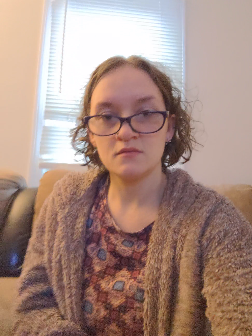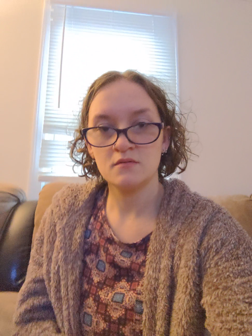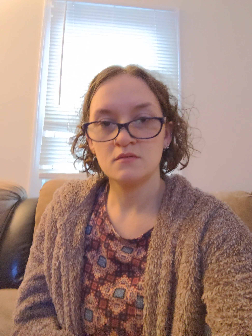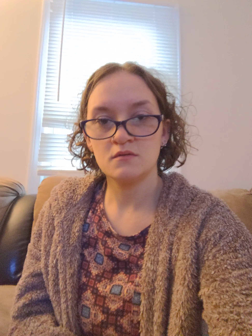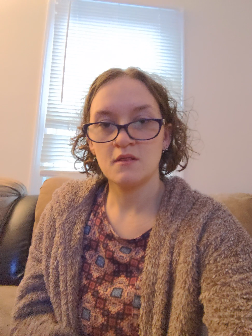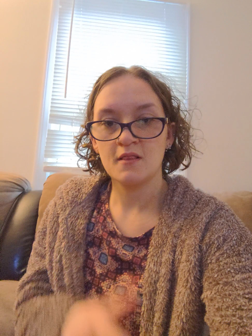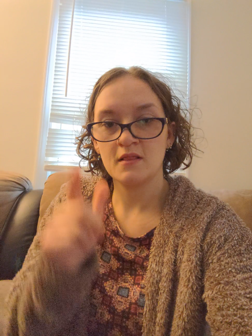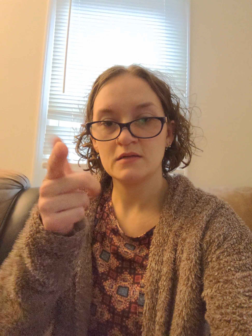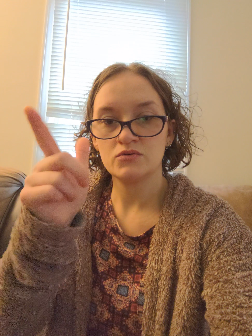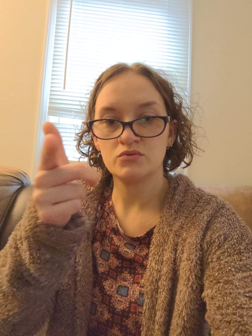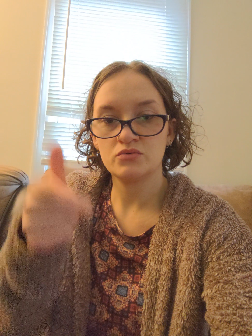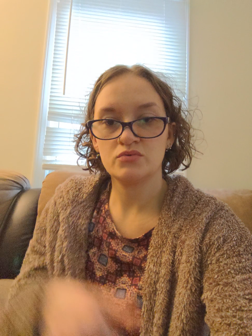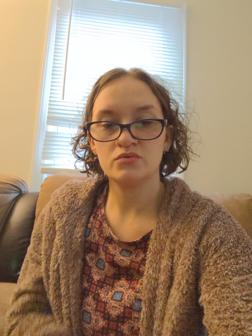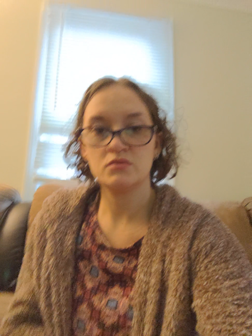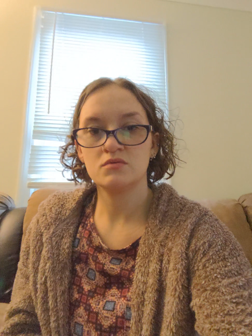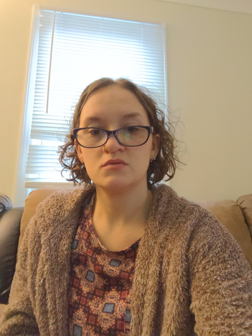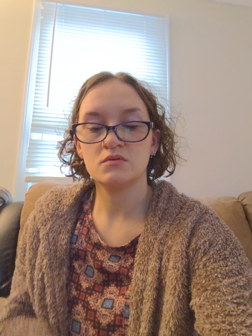later